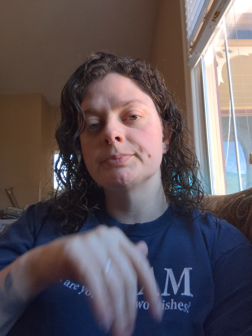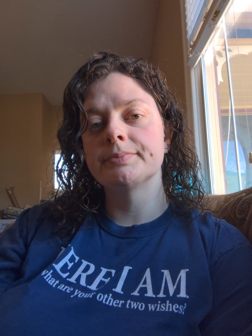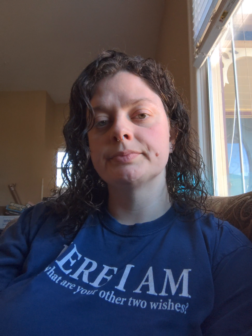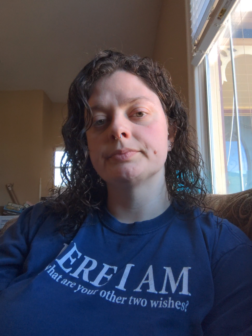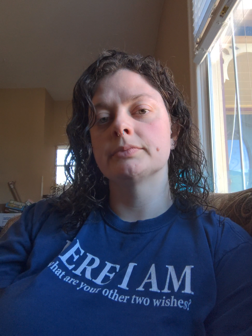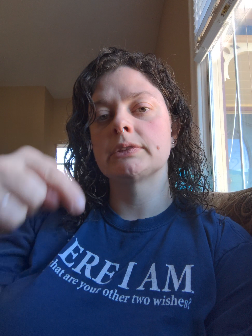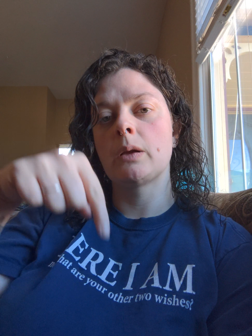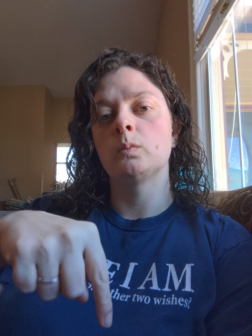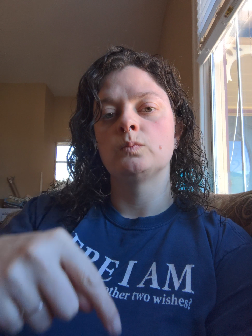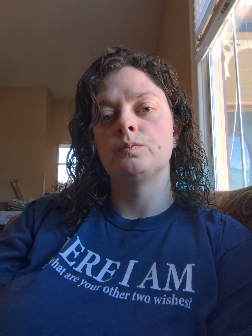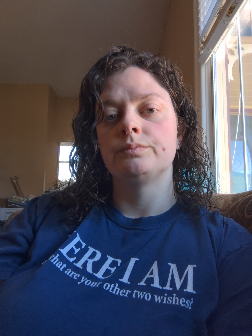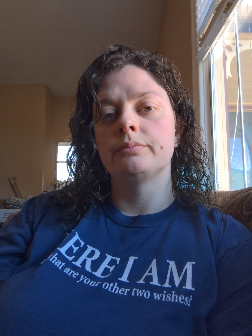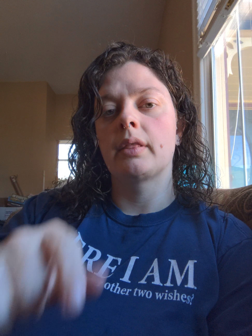down